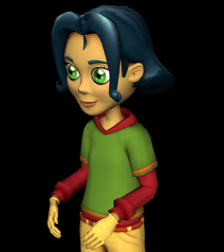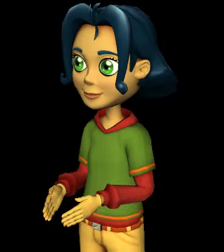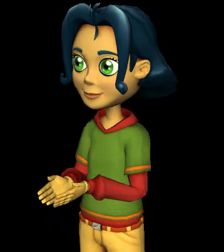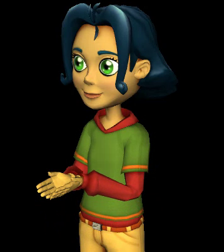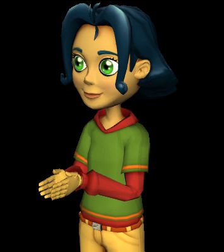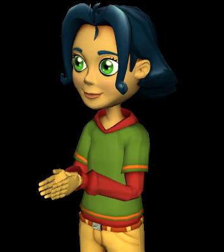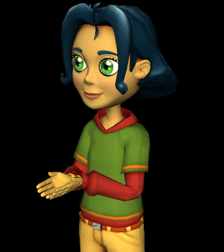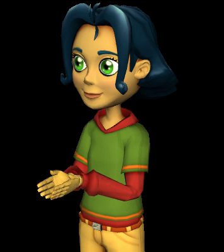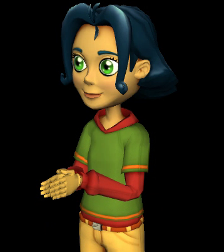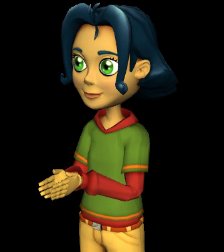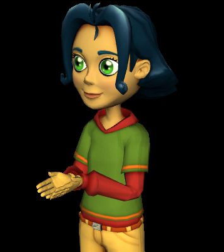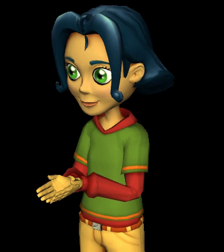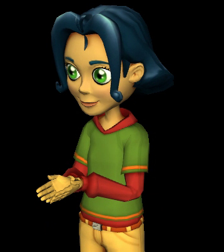كتاب